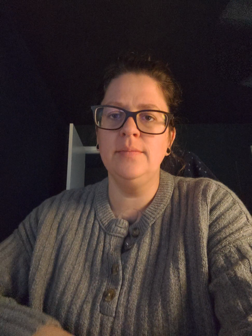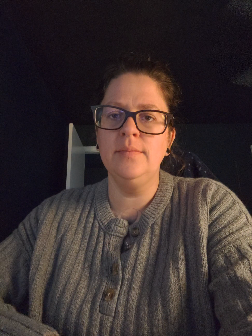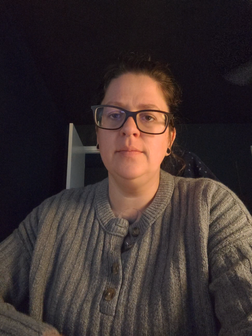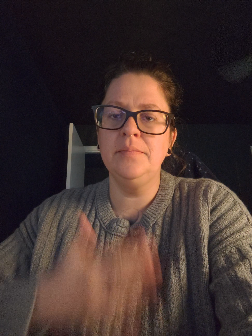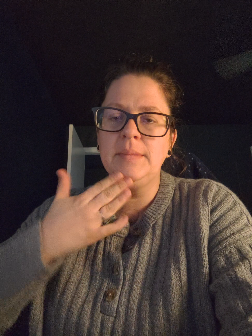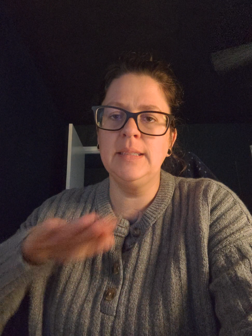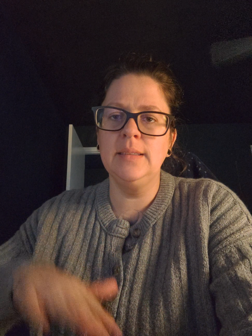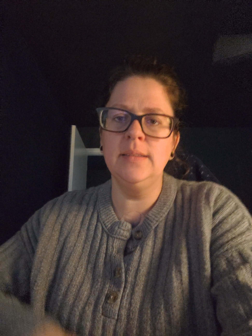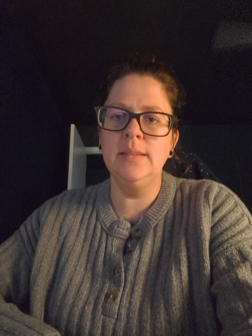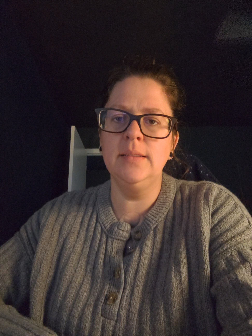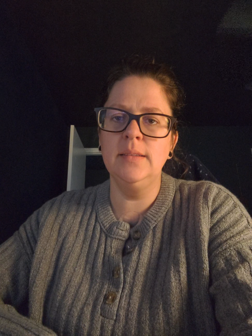bad